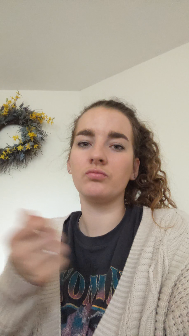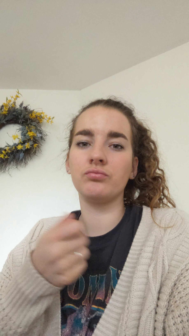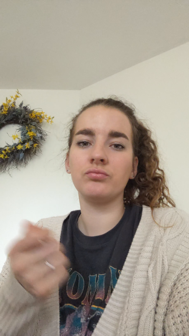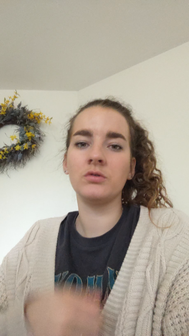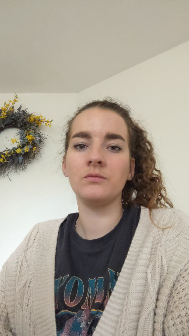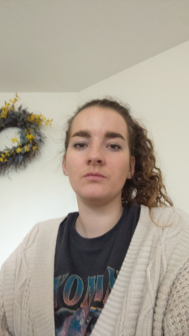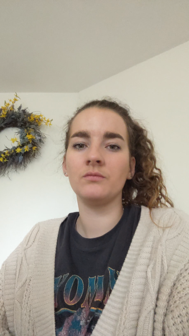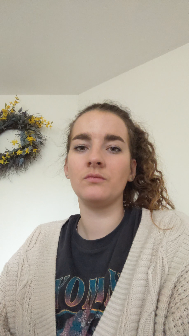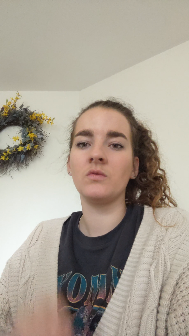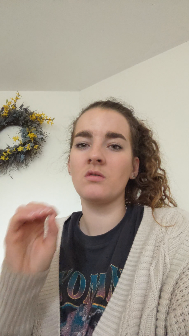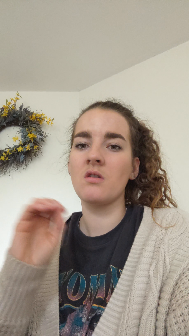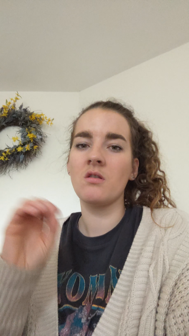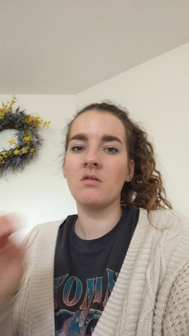none